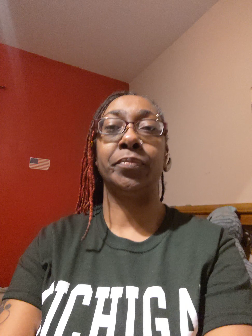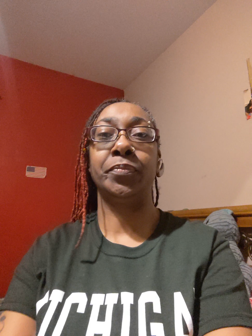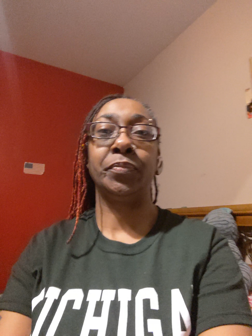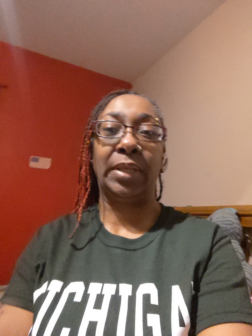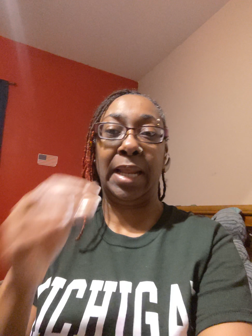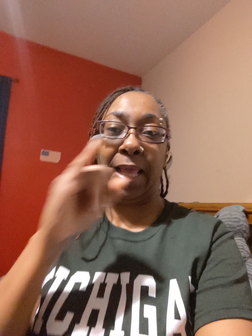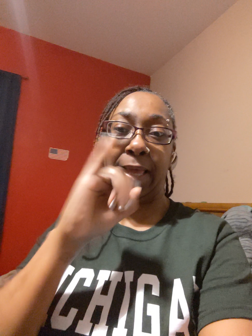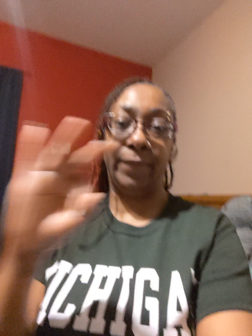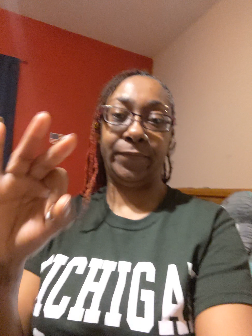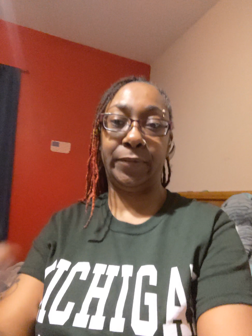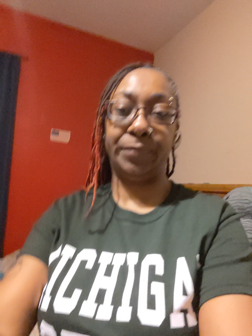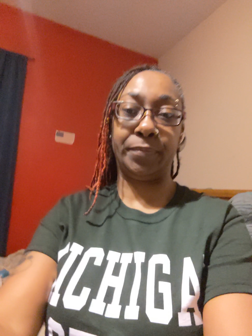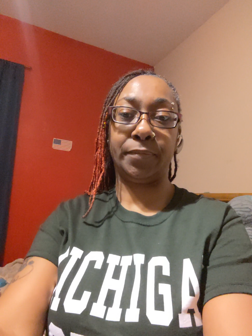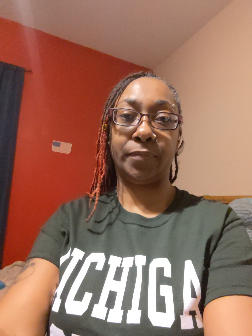if